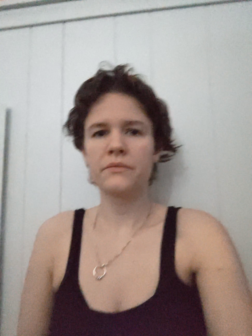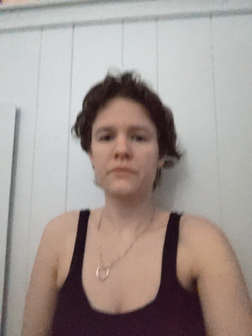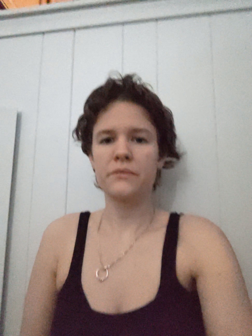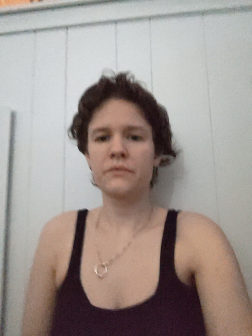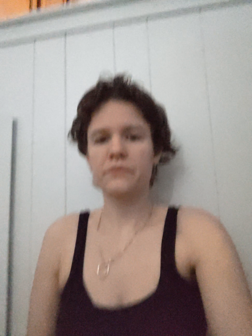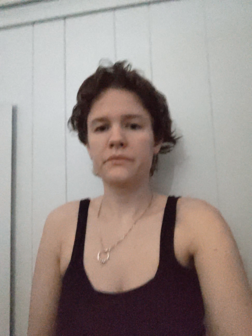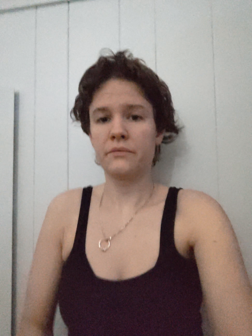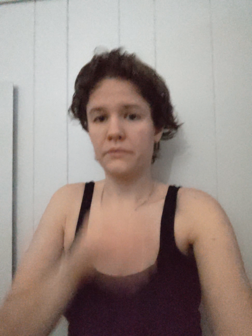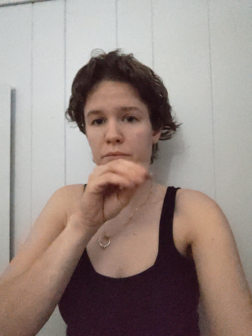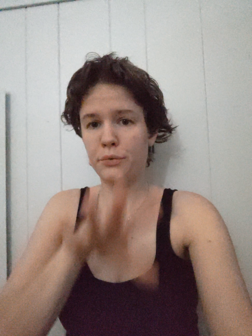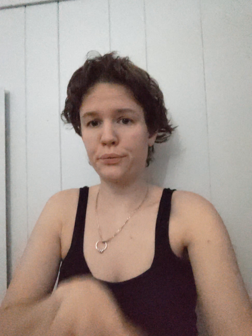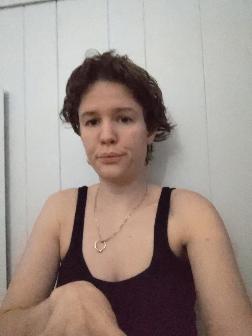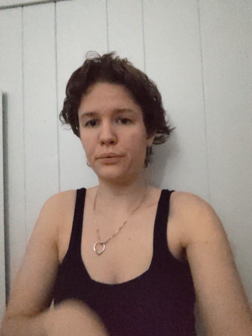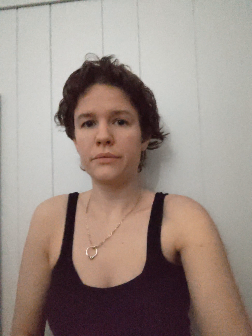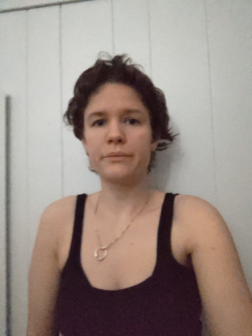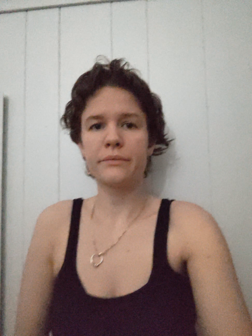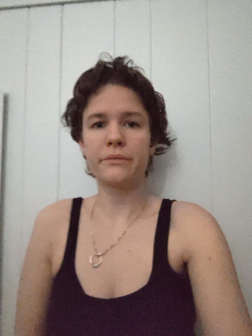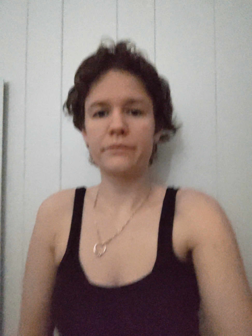blow